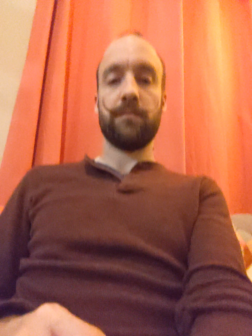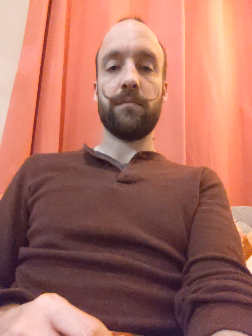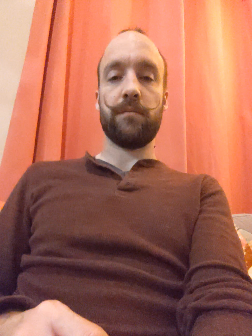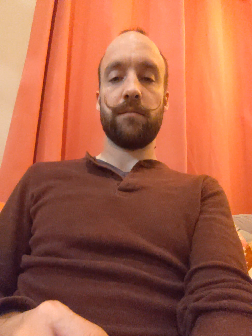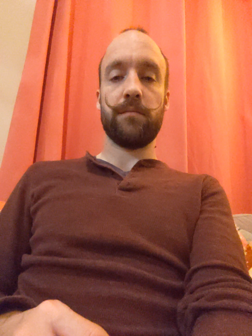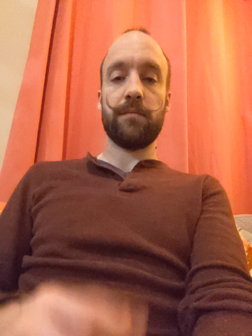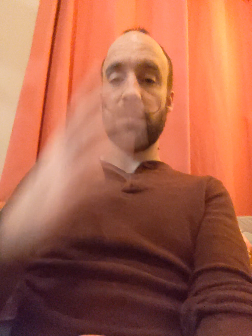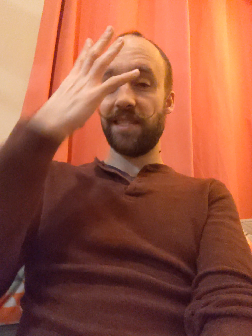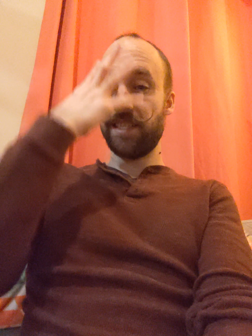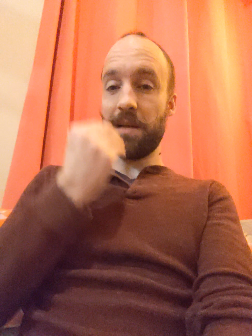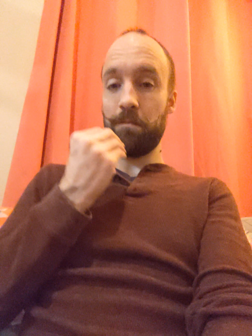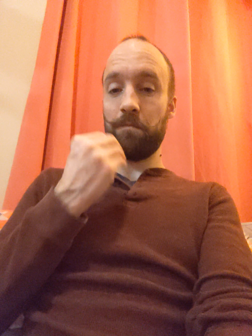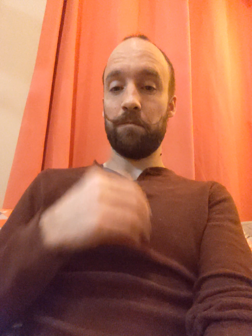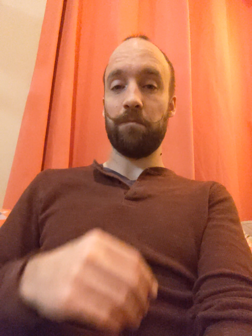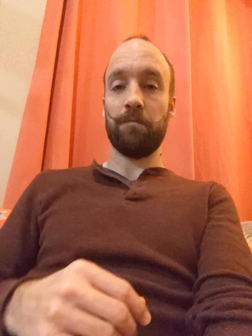sleep